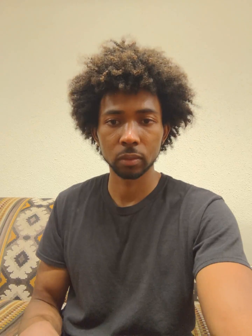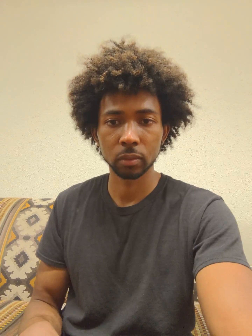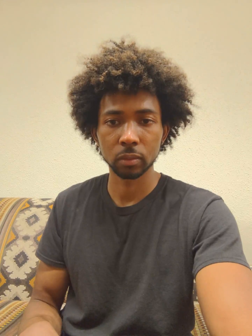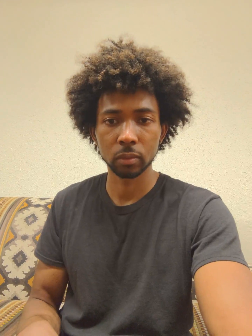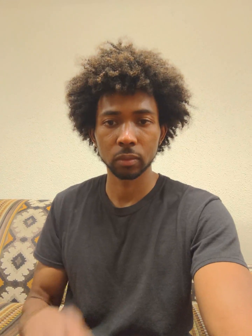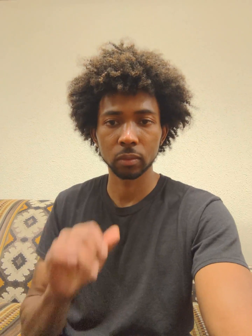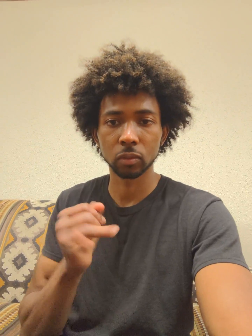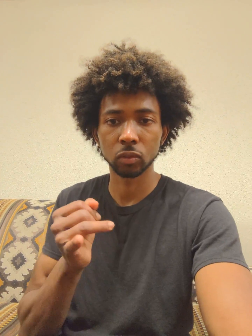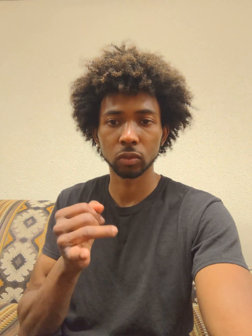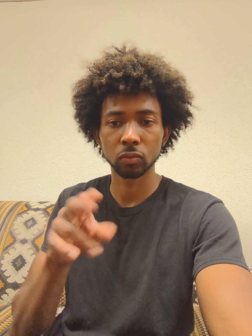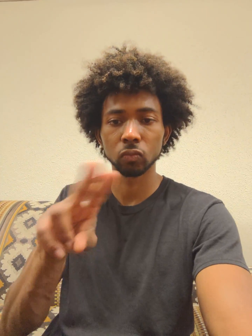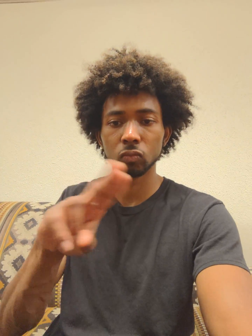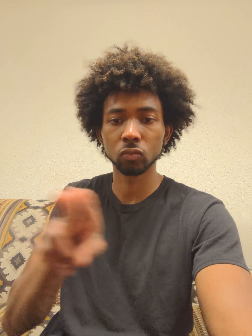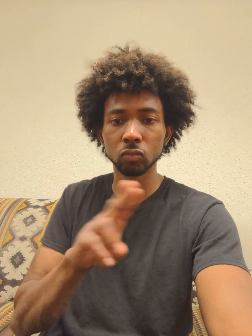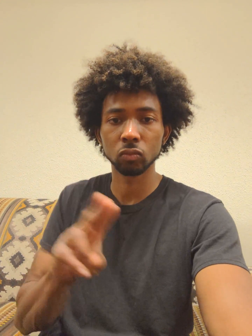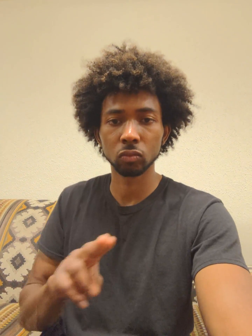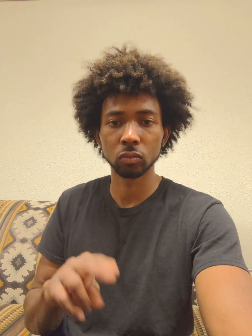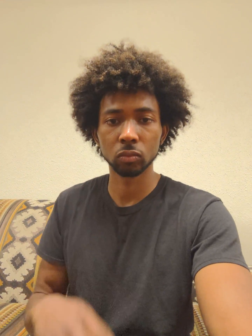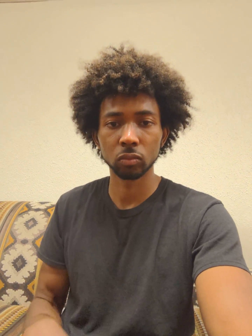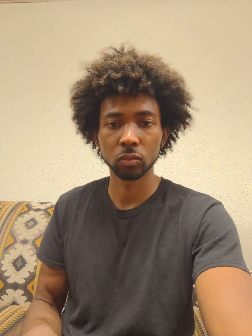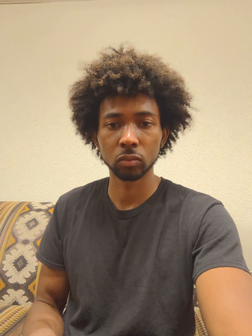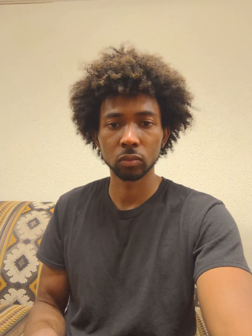jelly